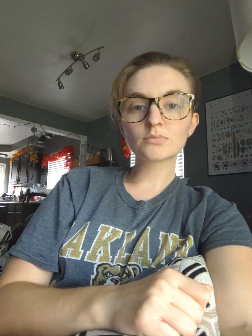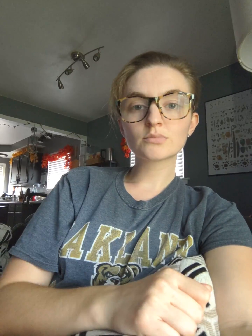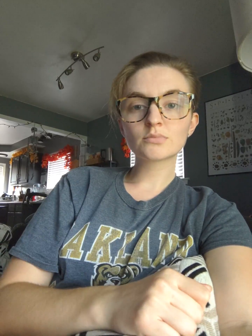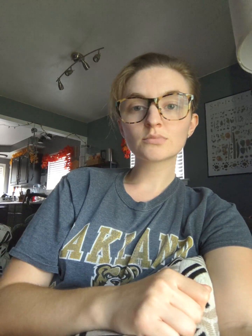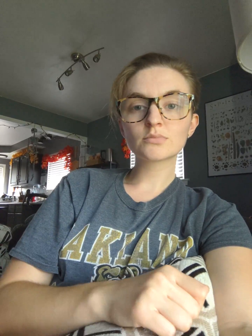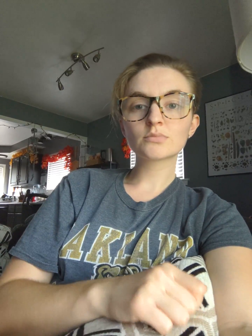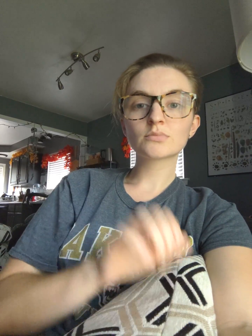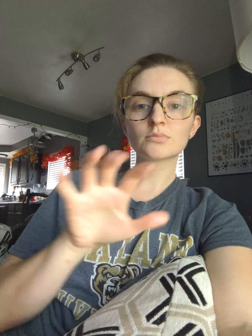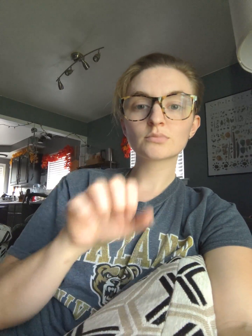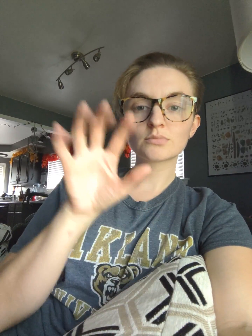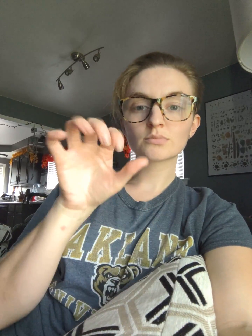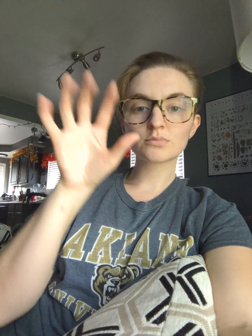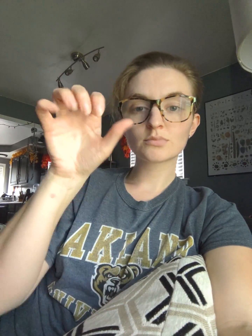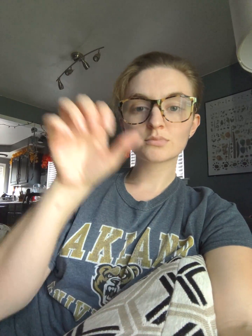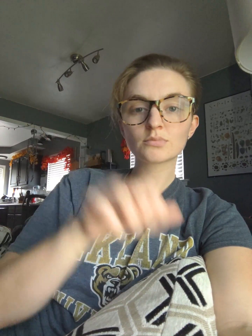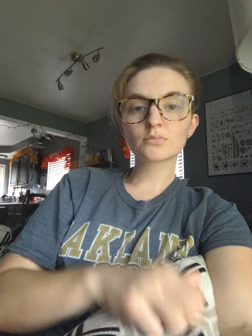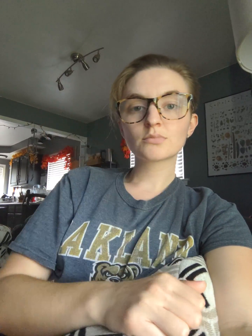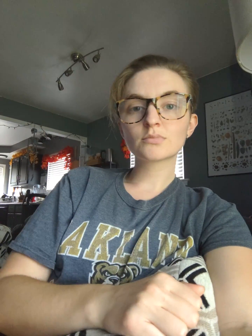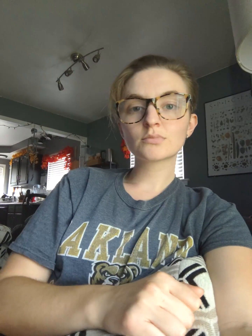climb